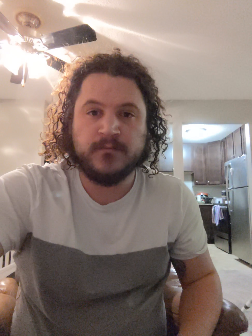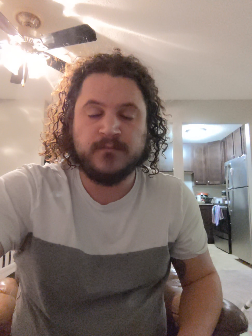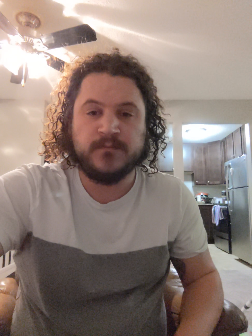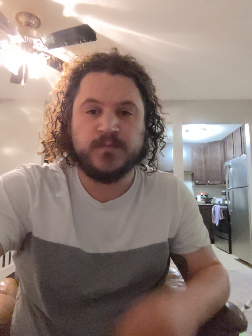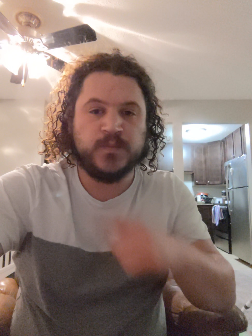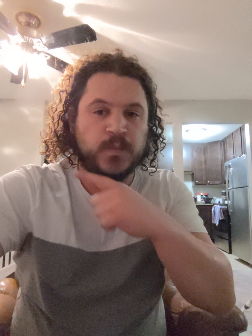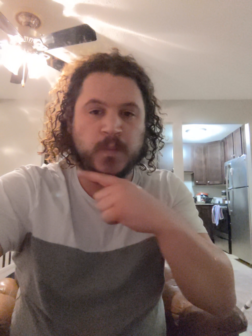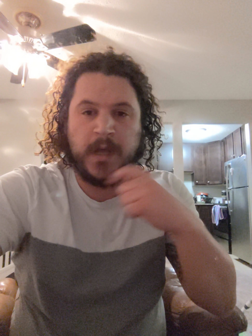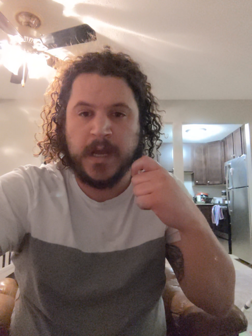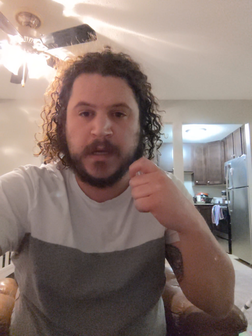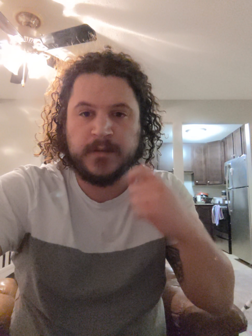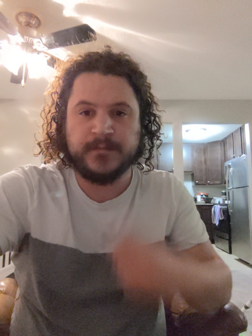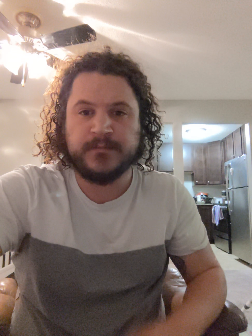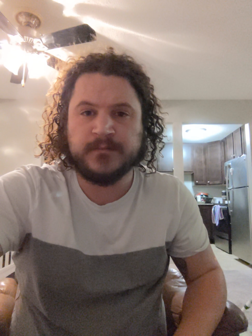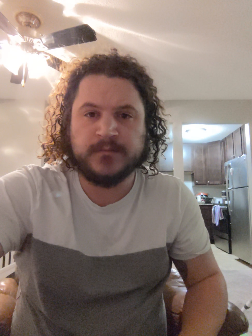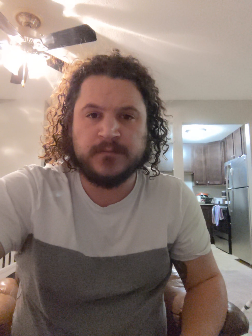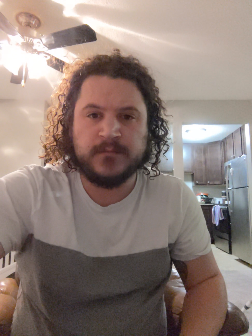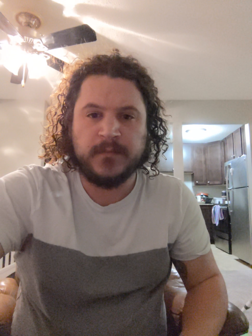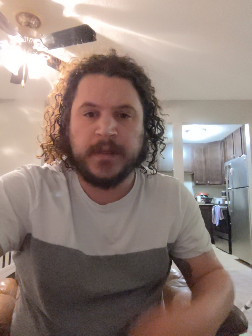dry